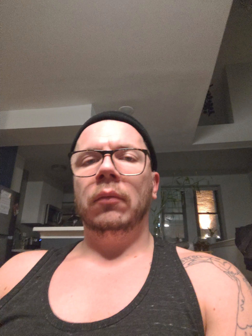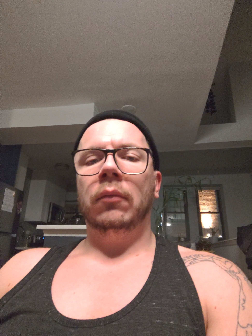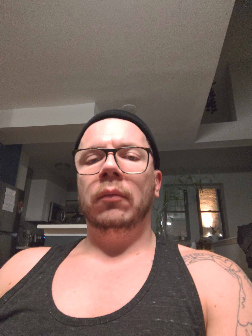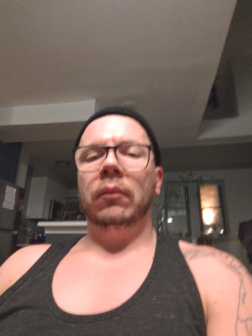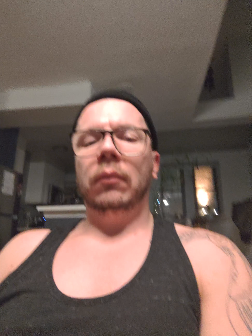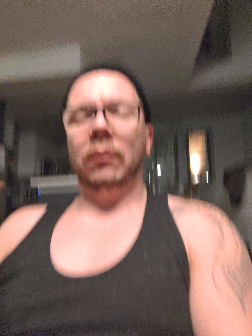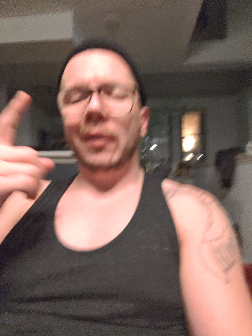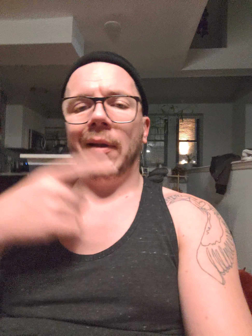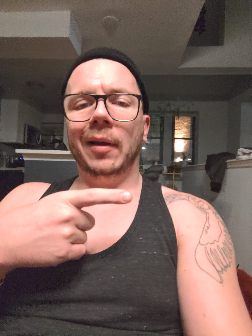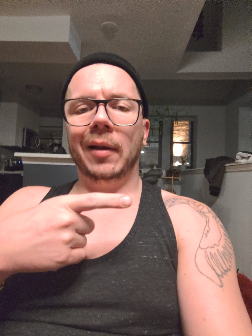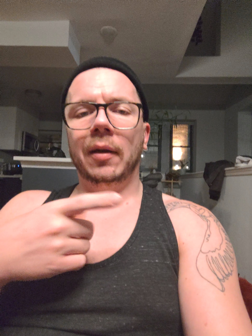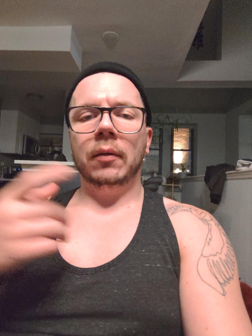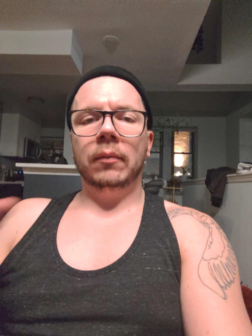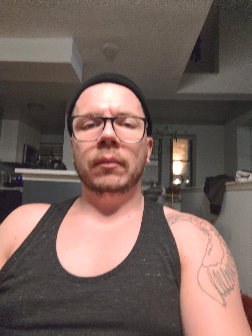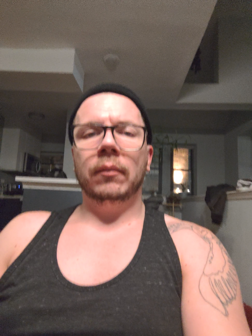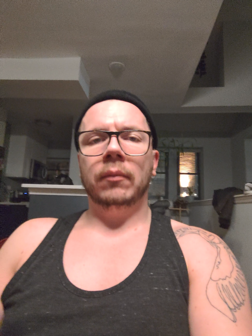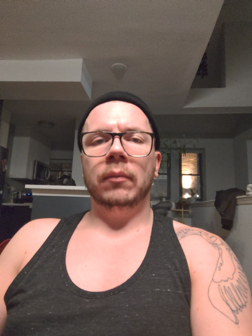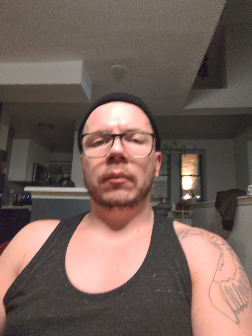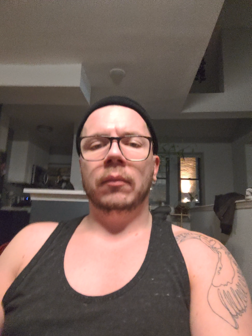he/she/it